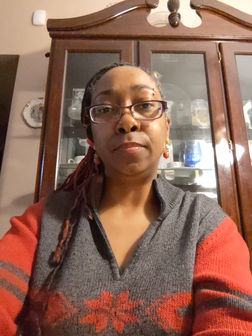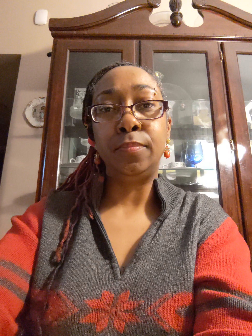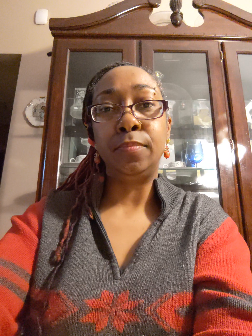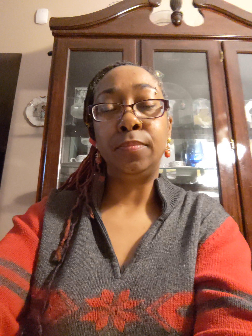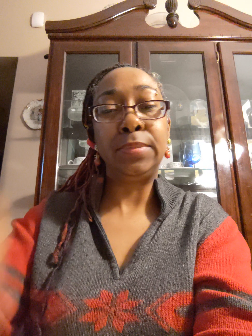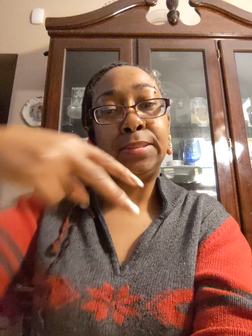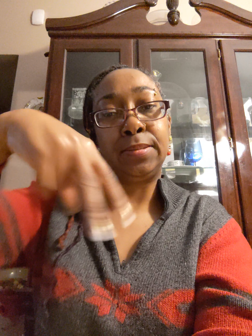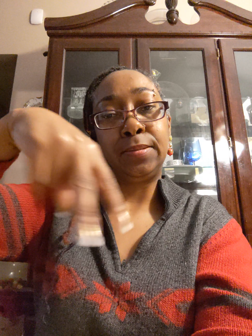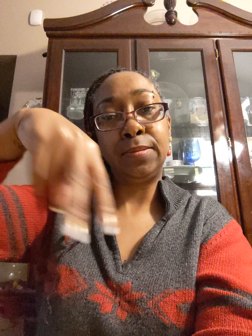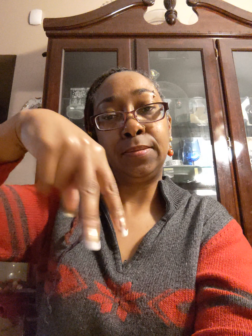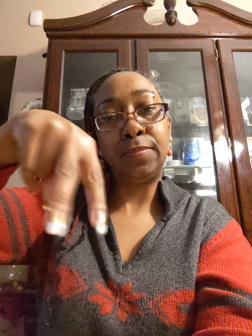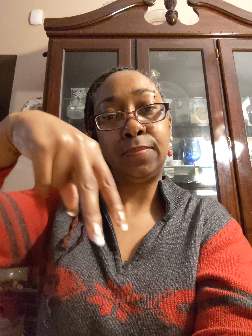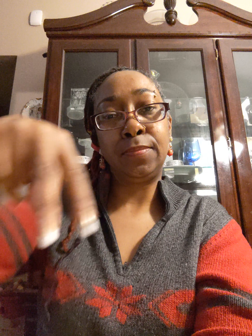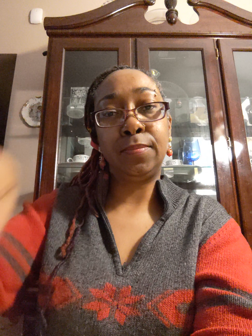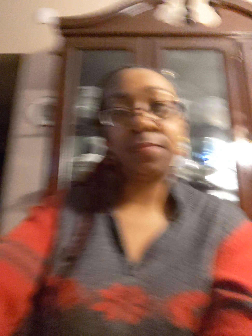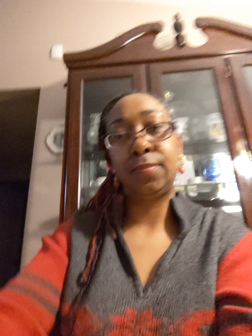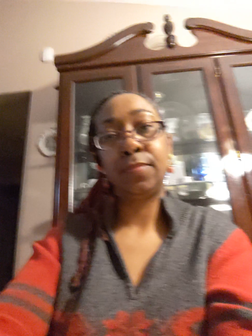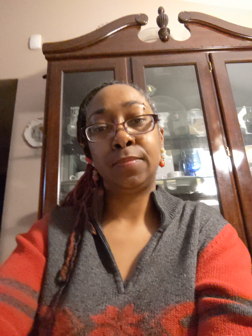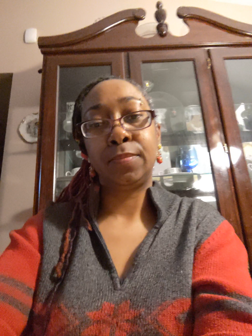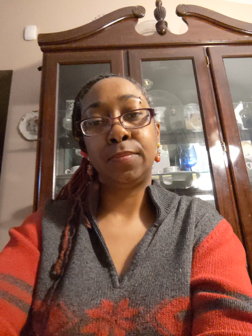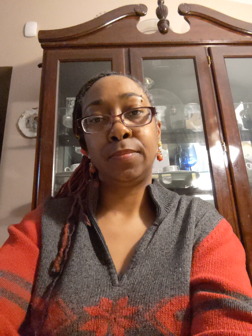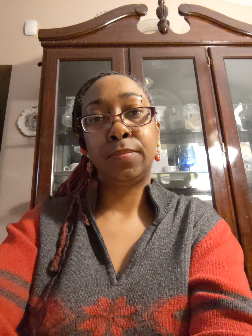dance